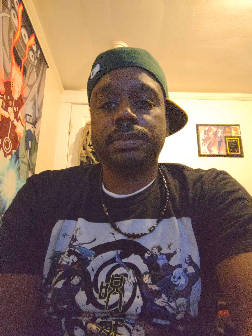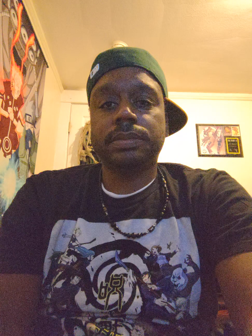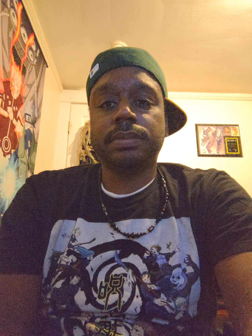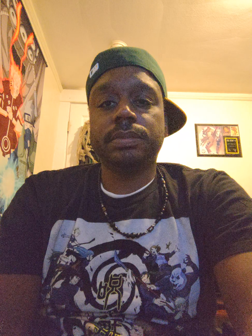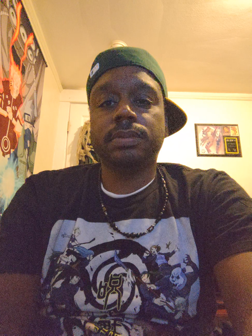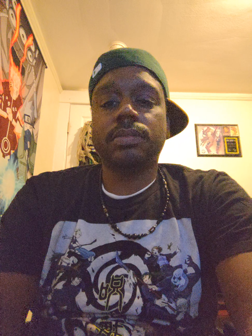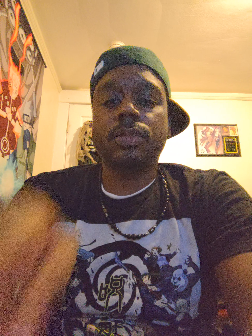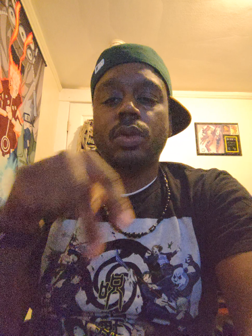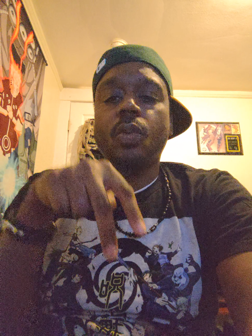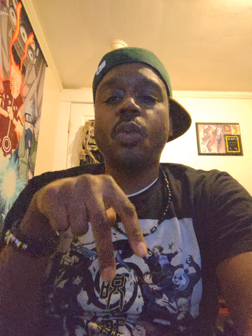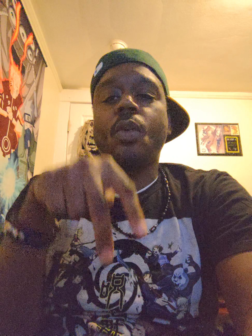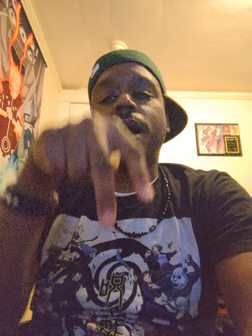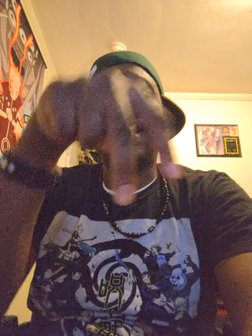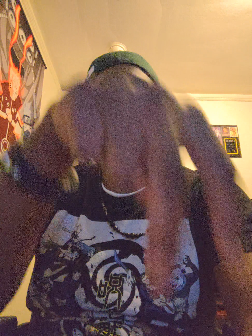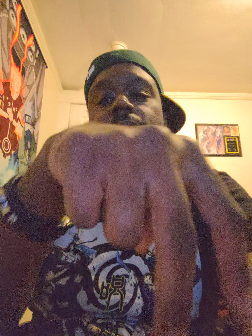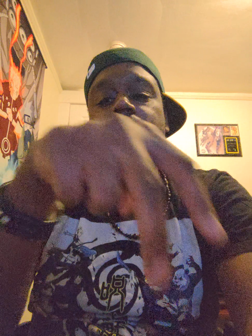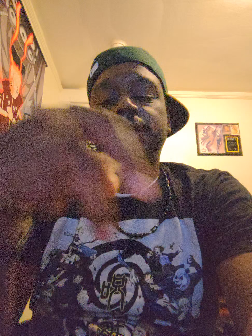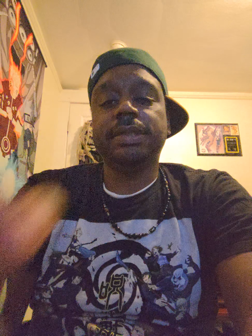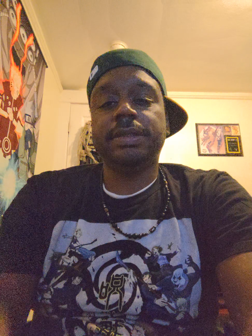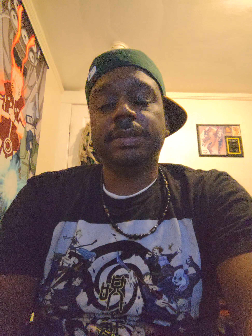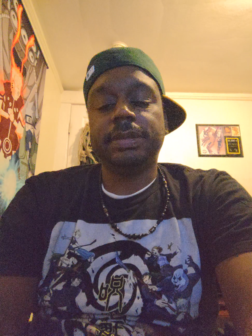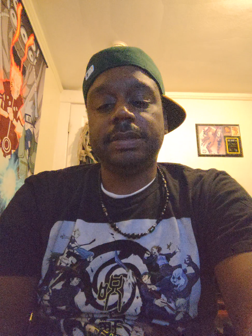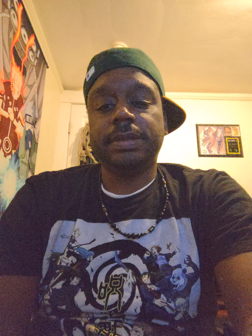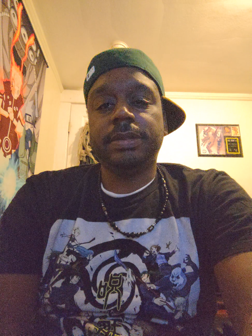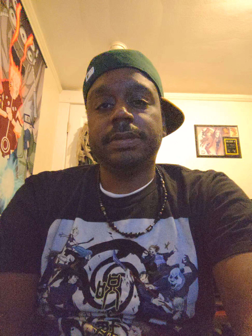ride